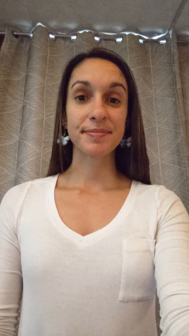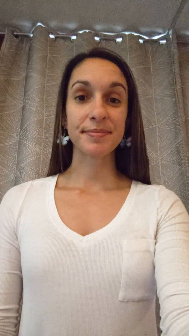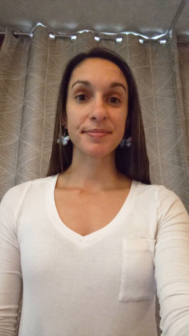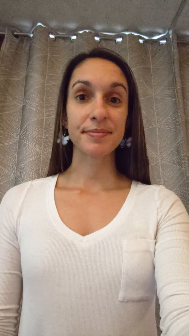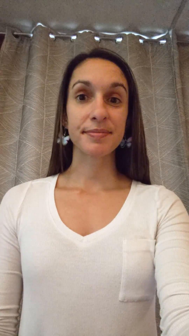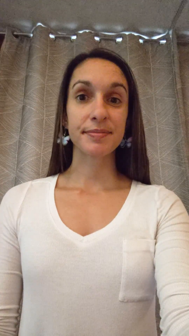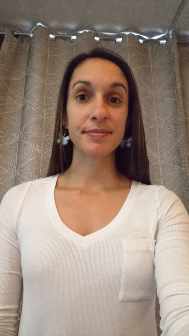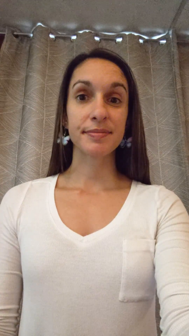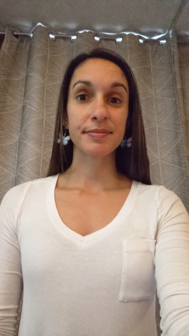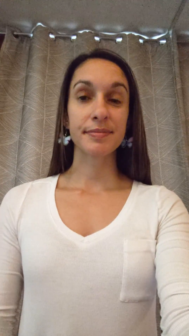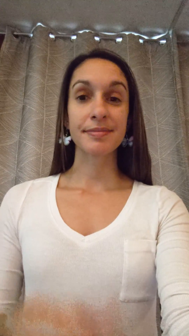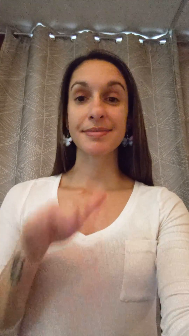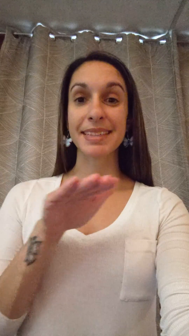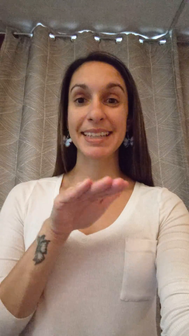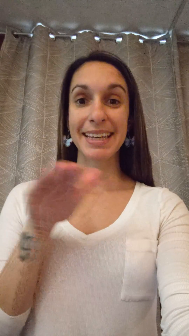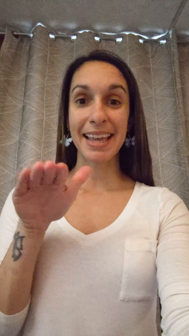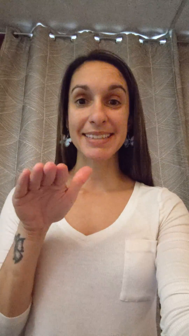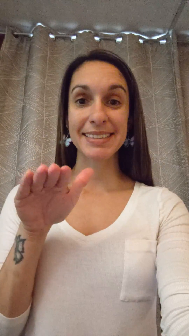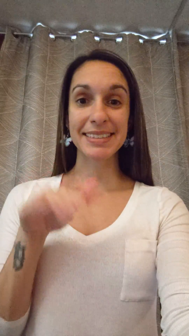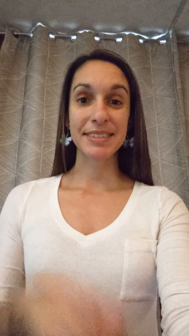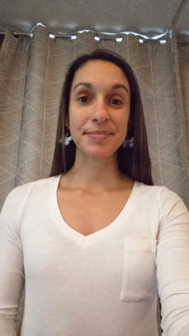nice